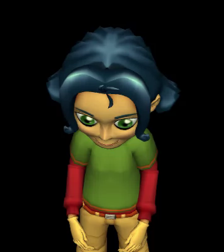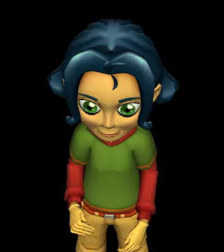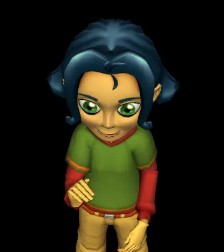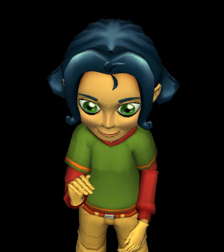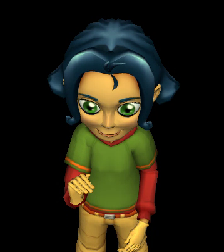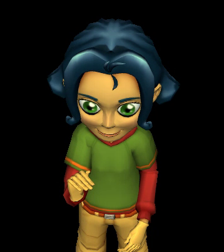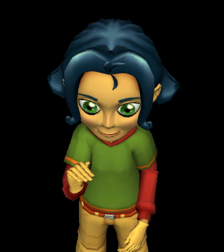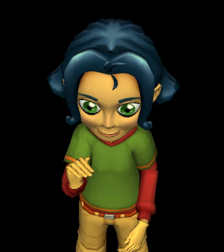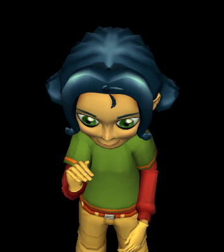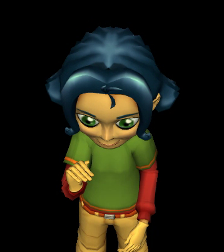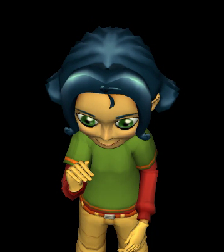يكبر